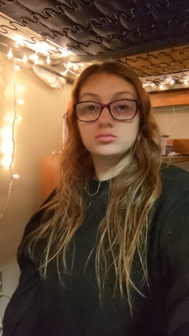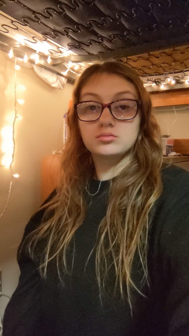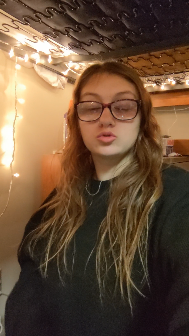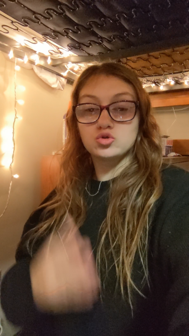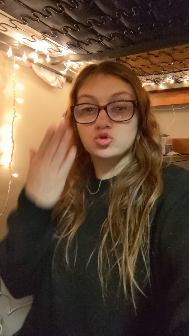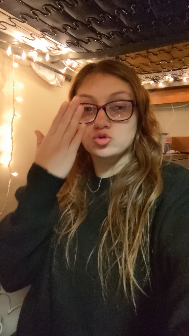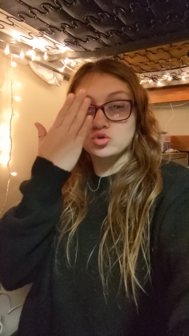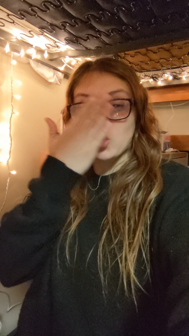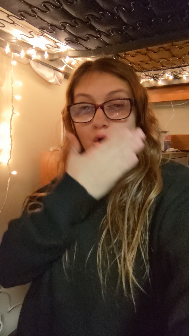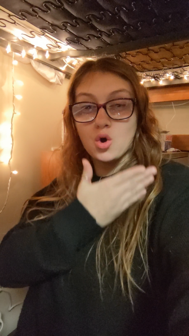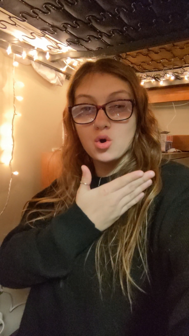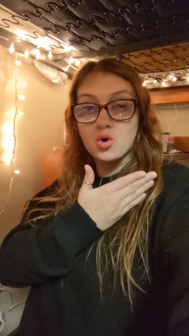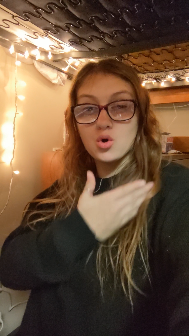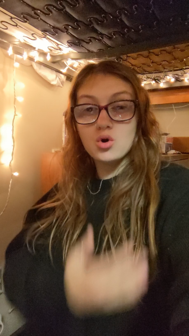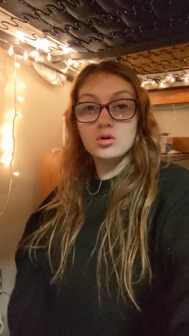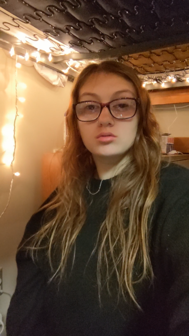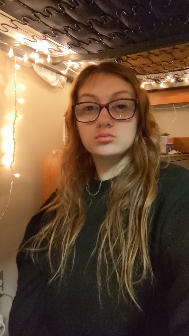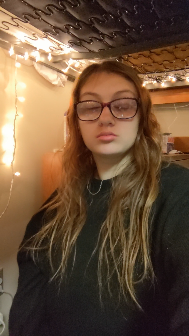dark